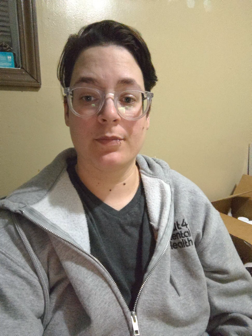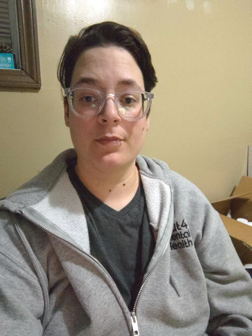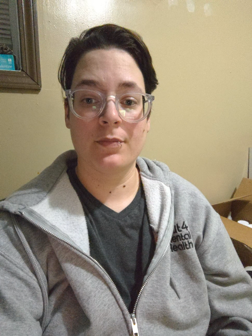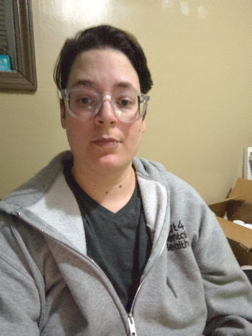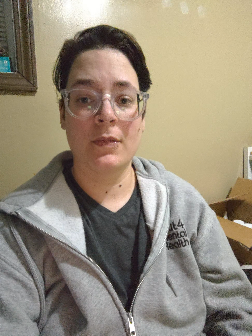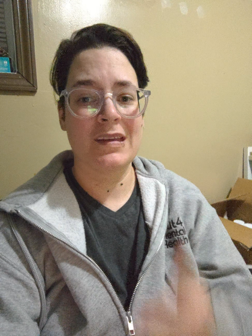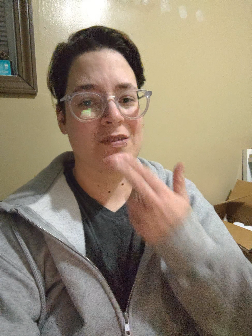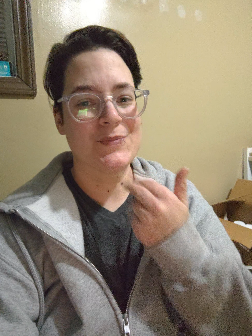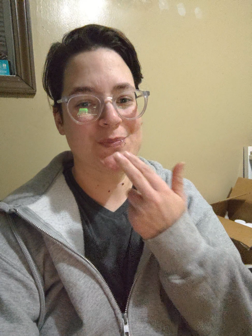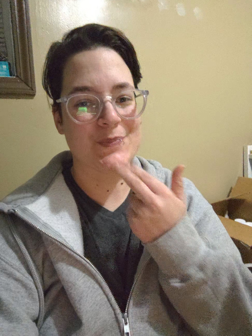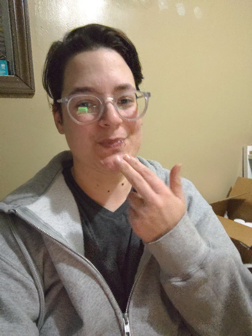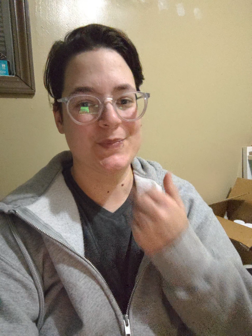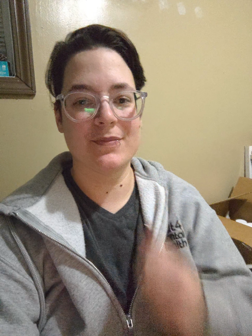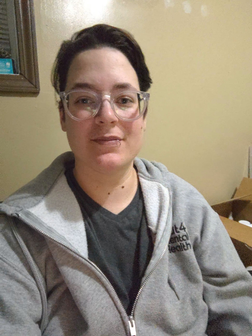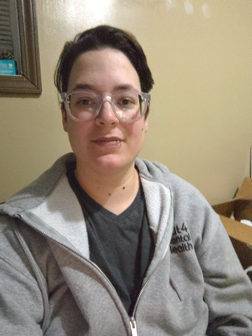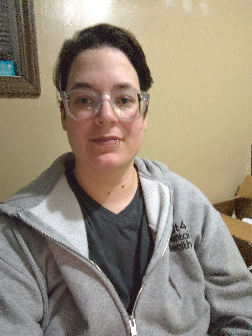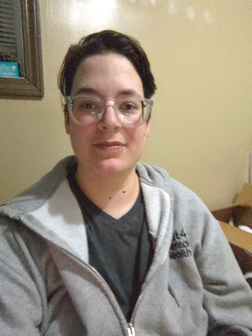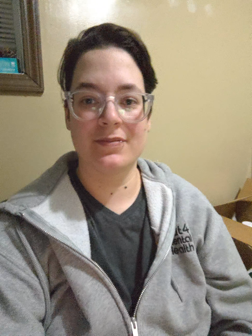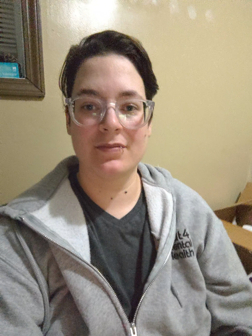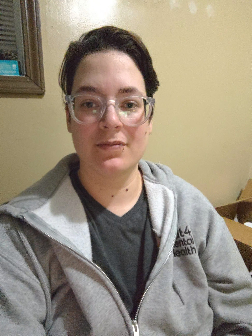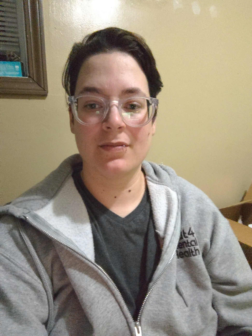cute